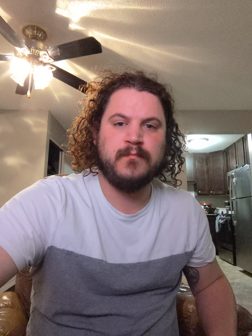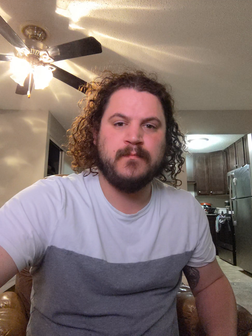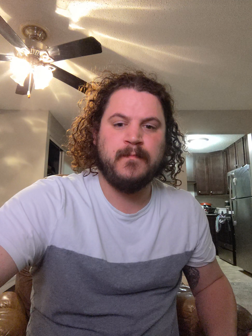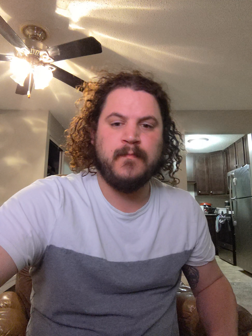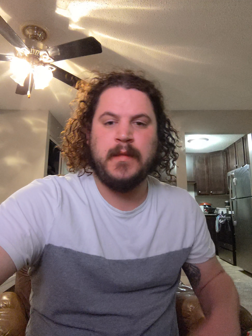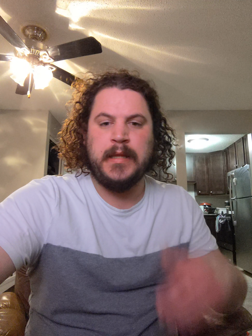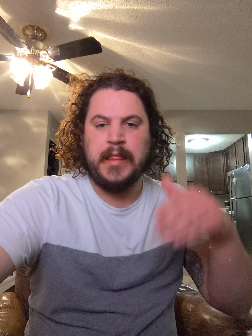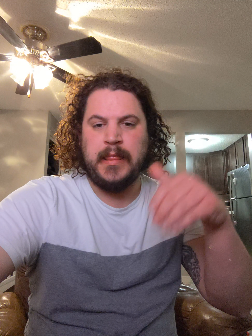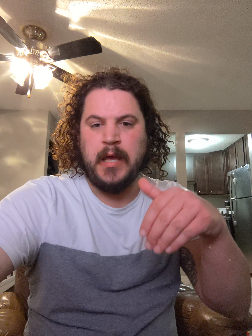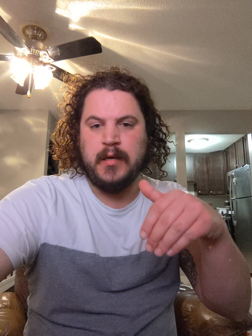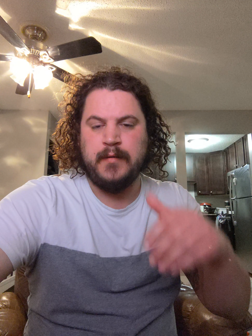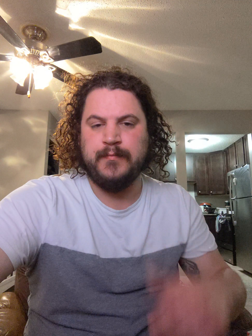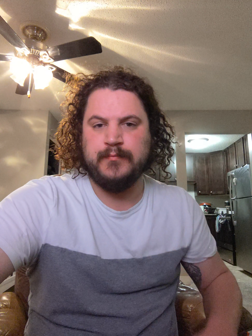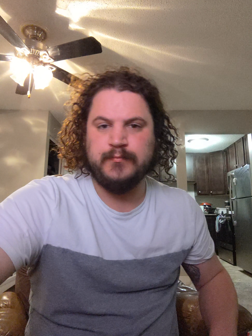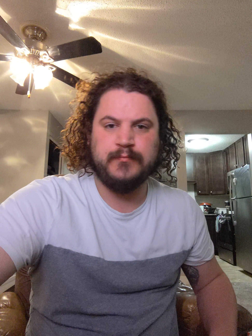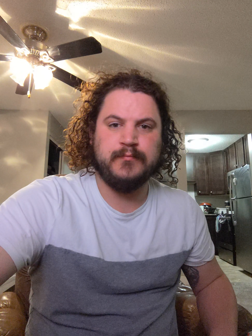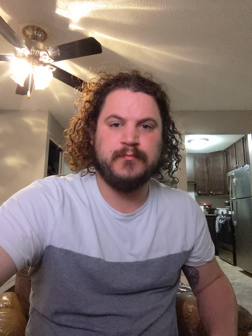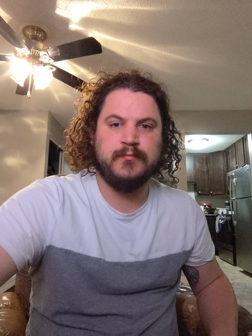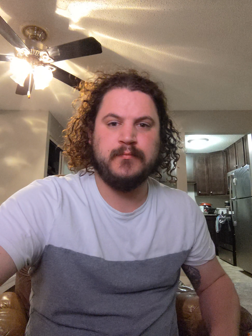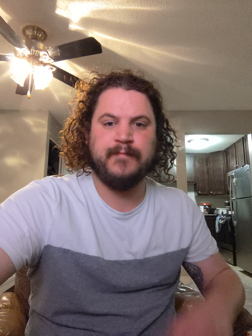night